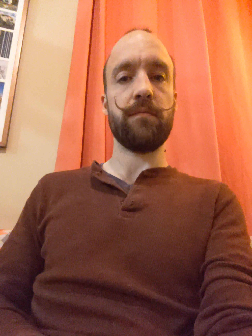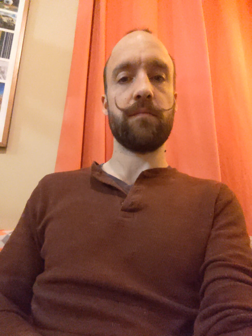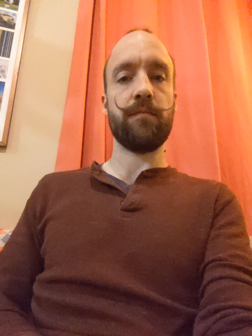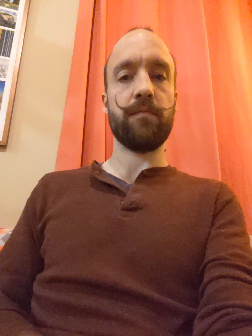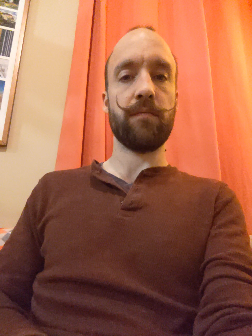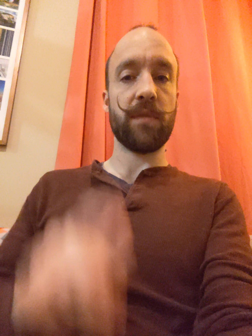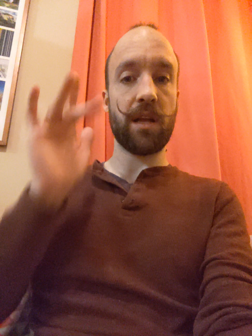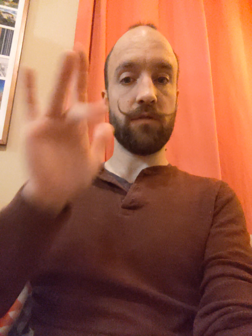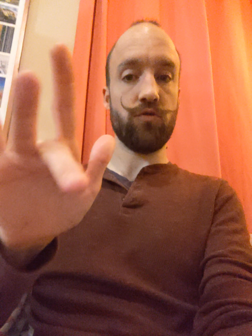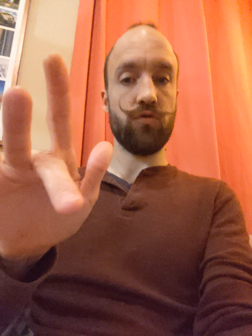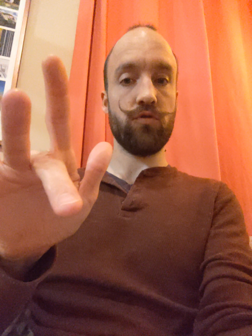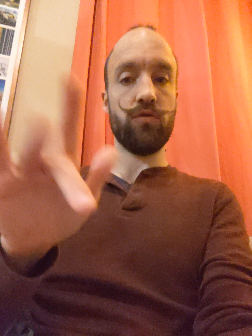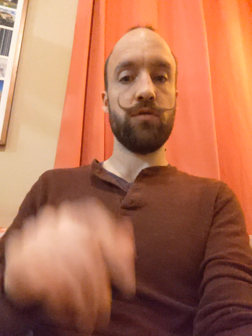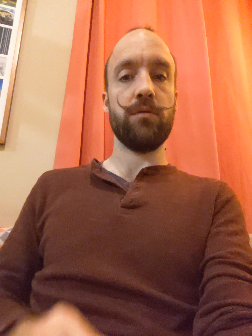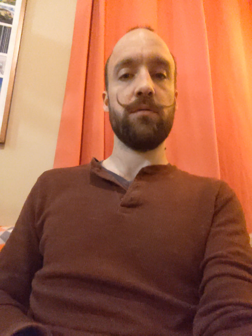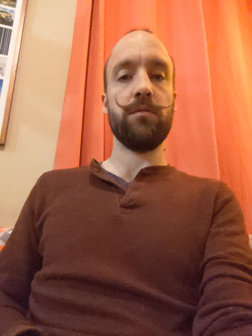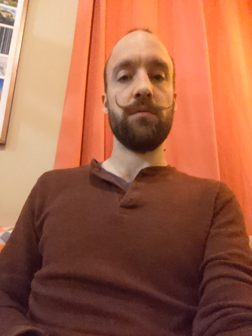touch